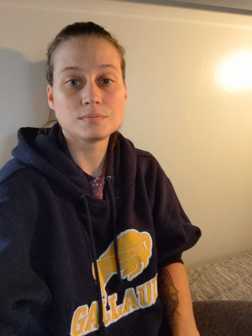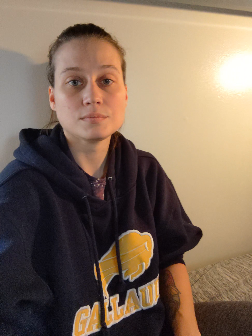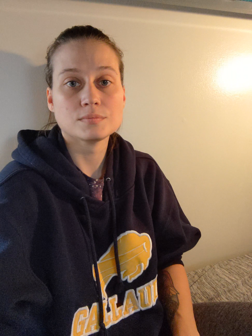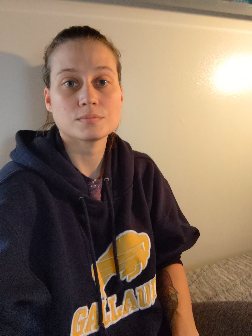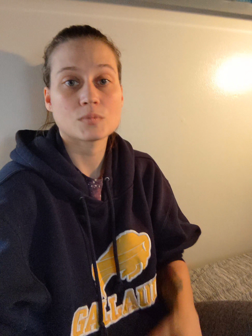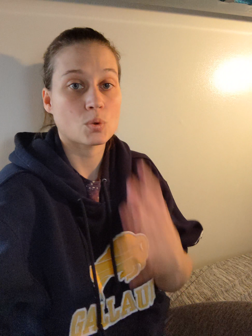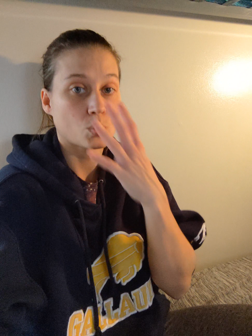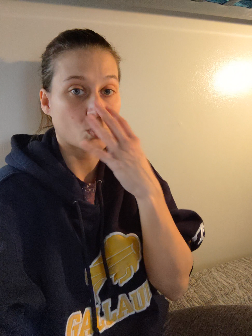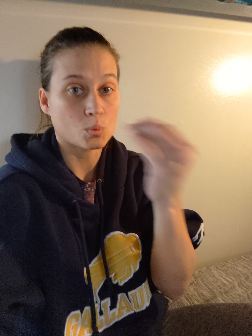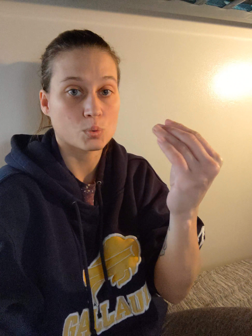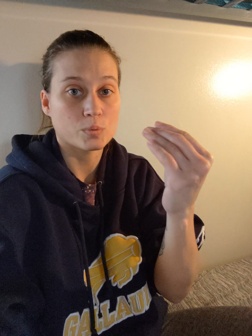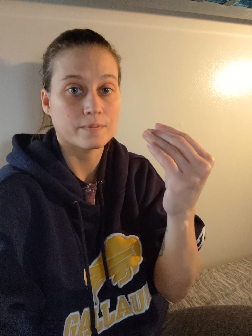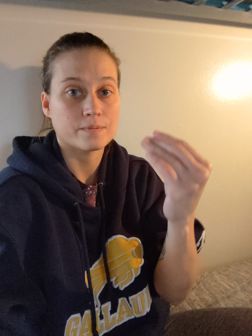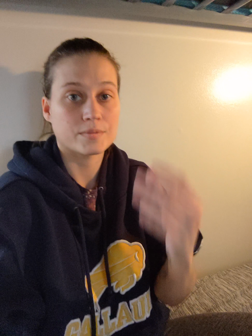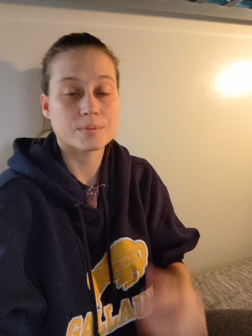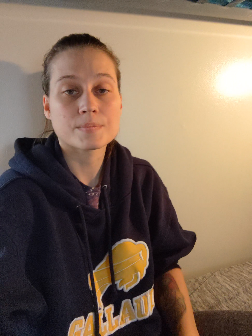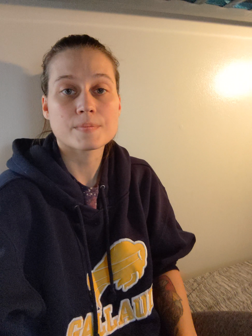wolf